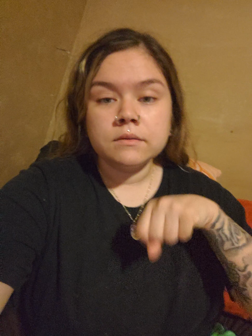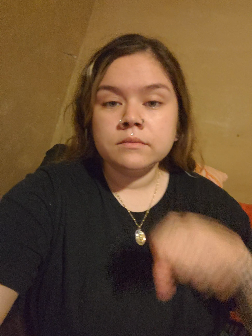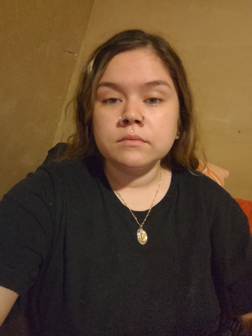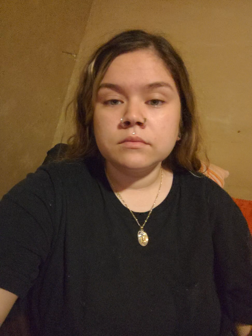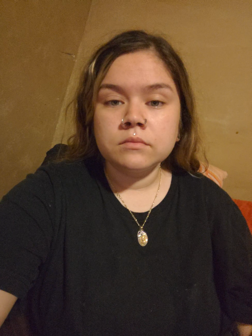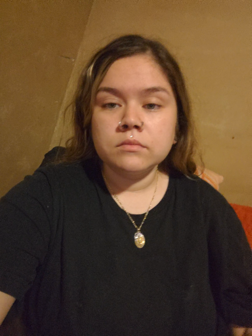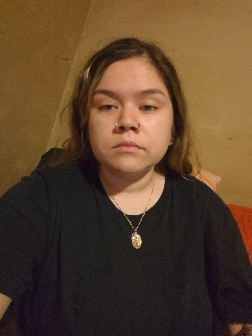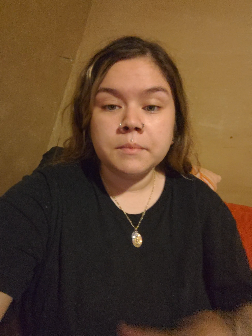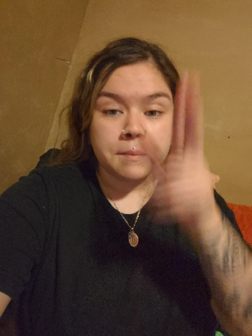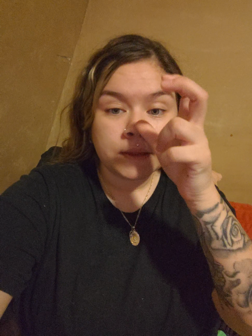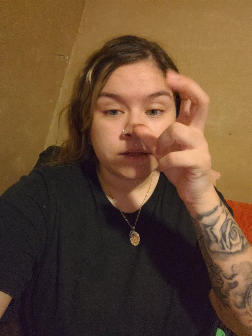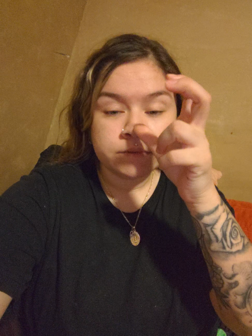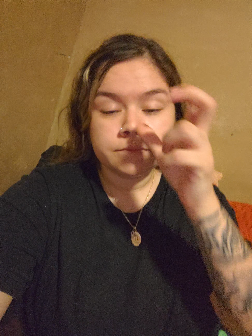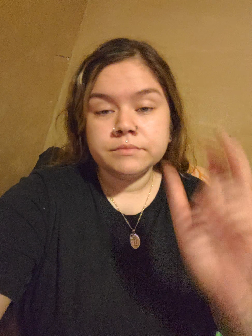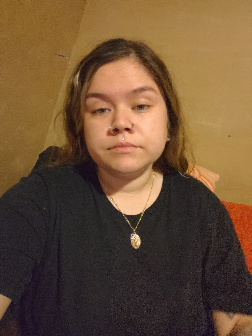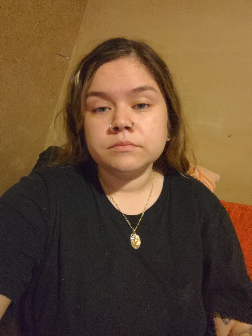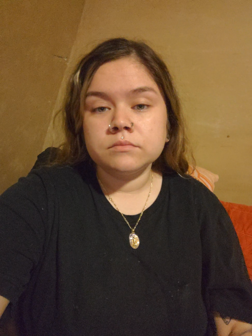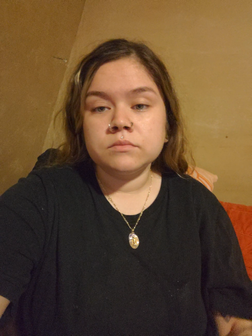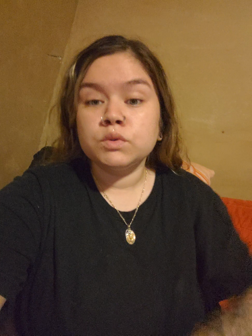ant